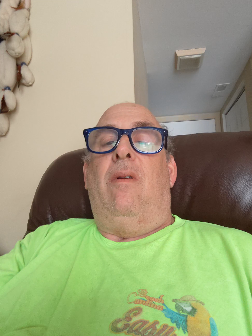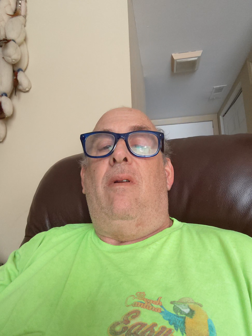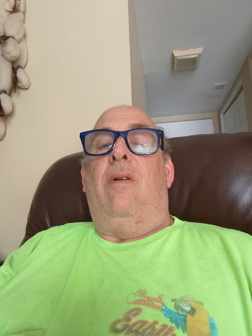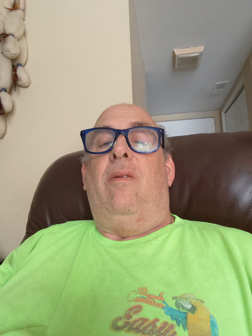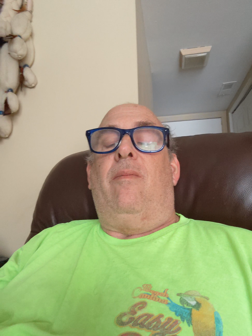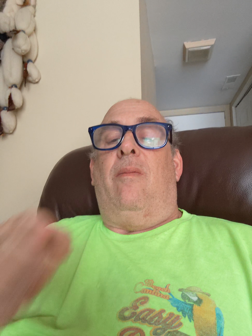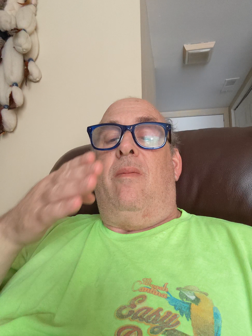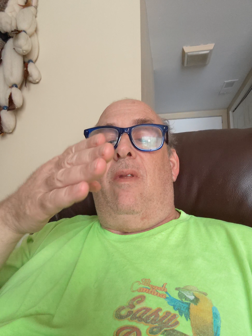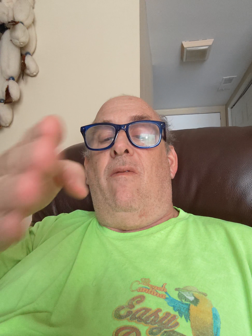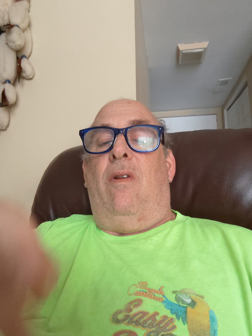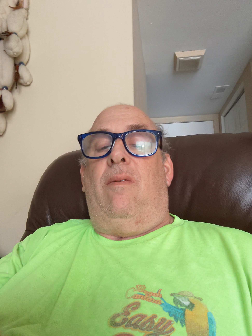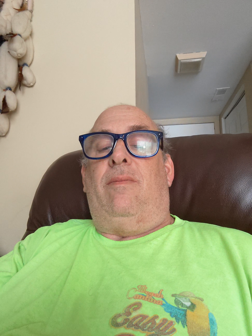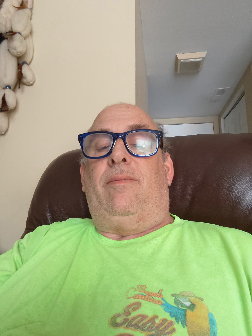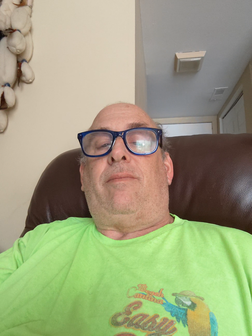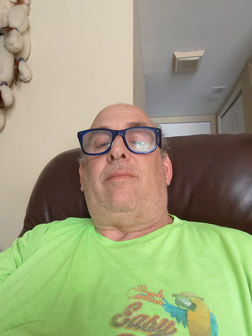after